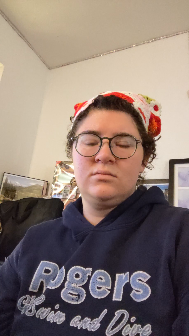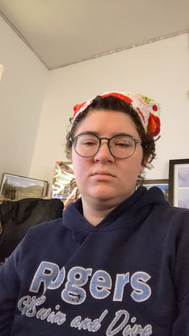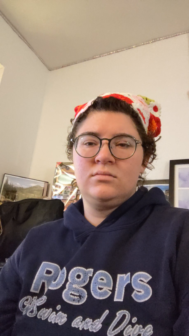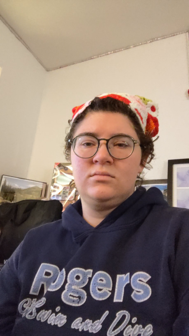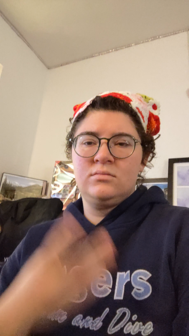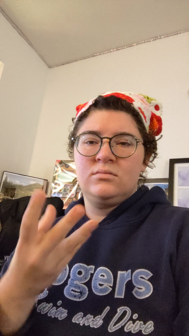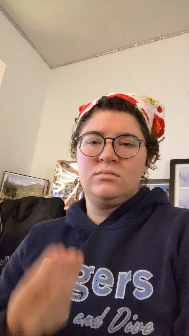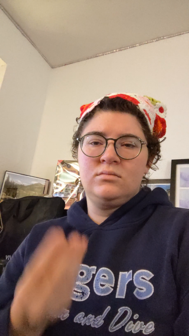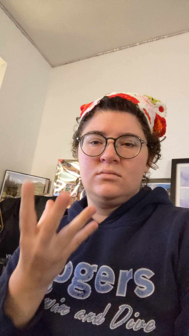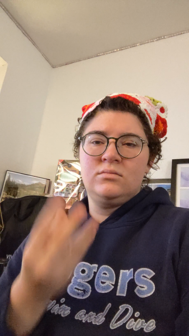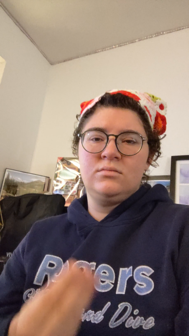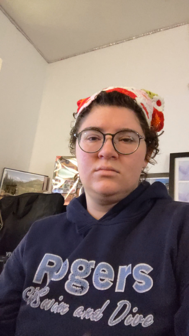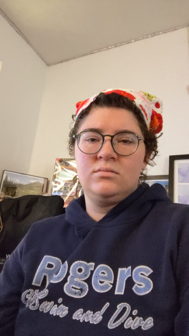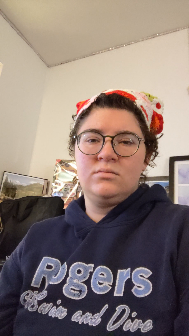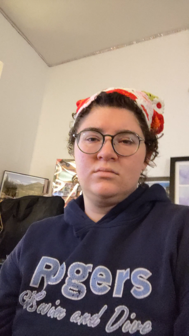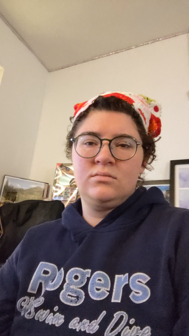gentle